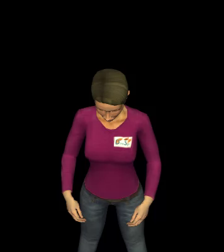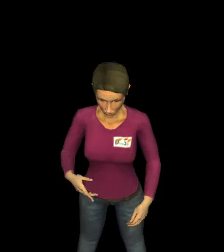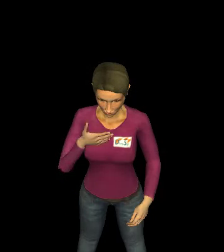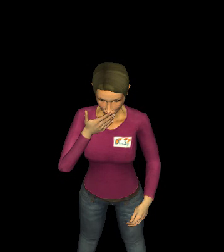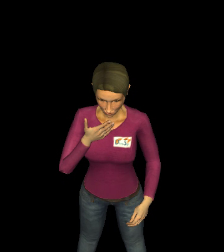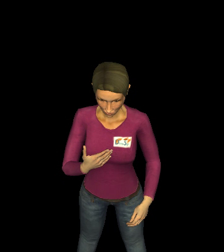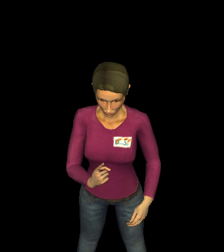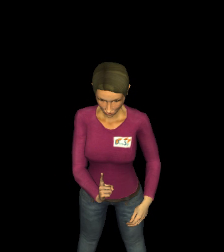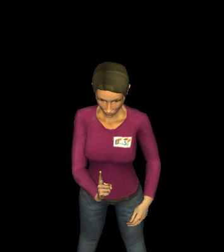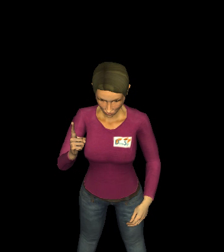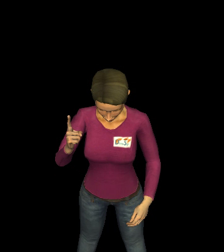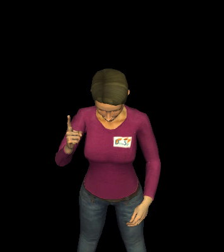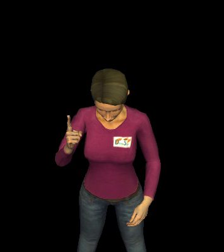الحمدلله